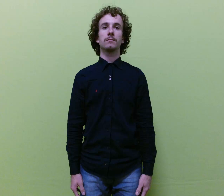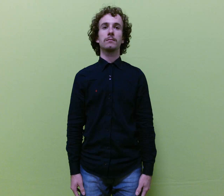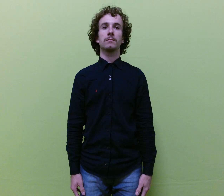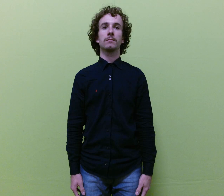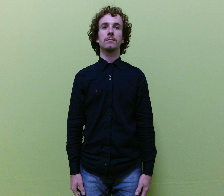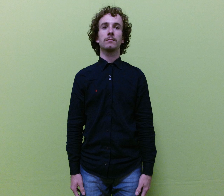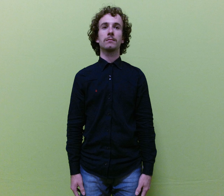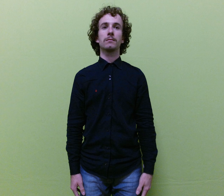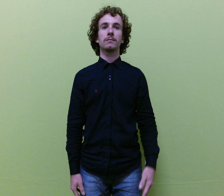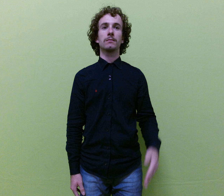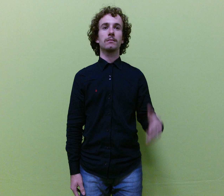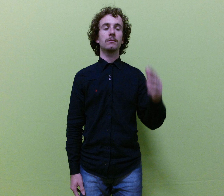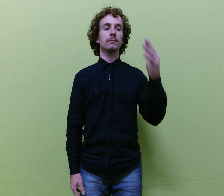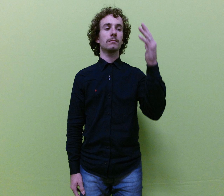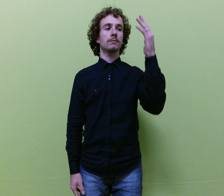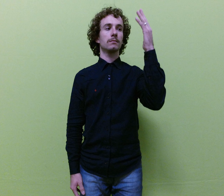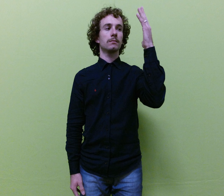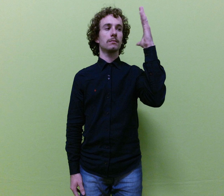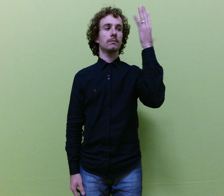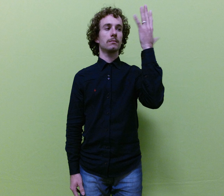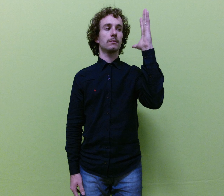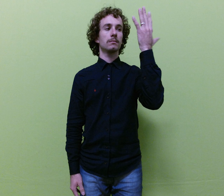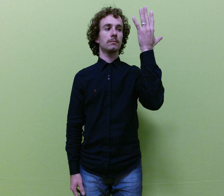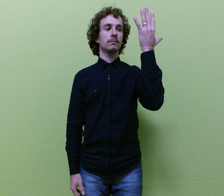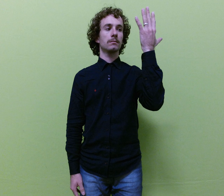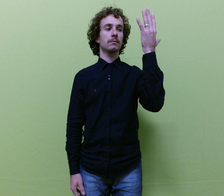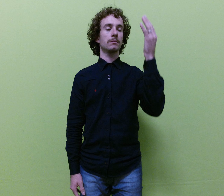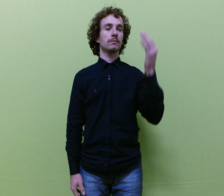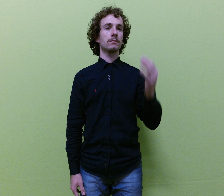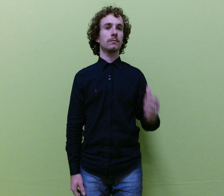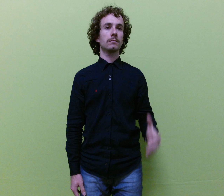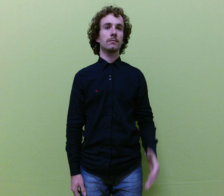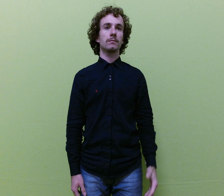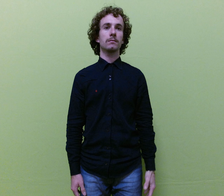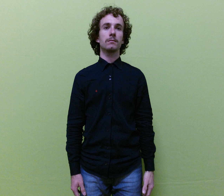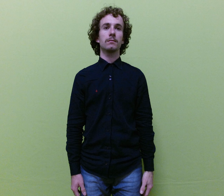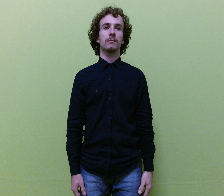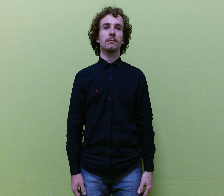espelho